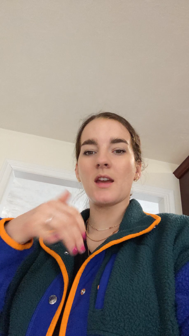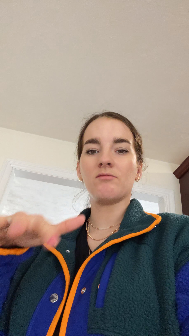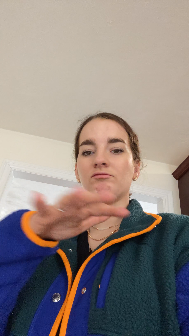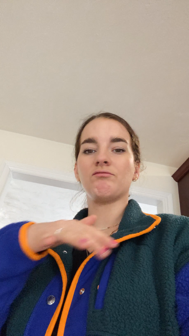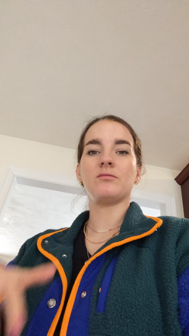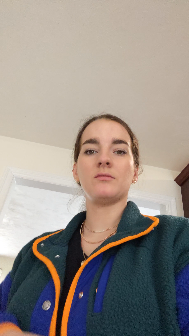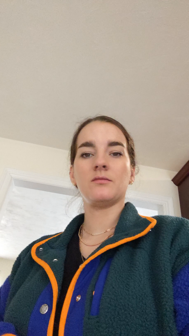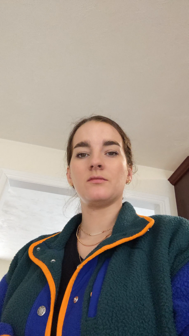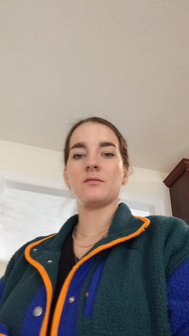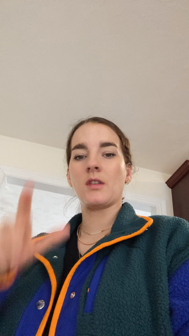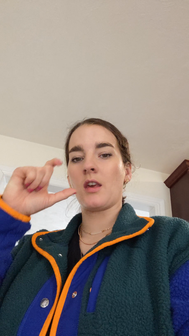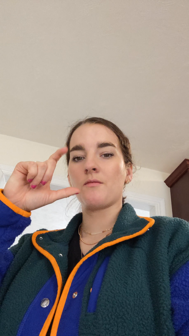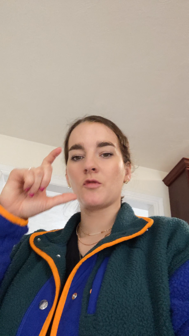camera